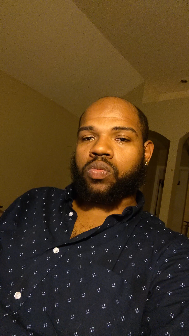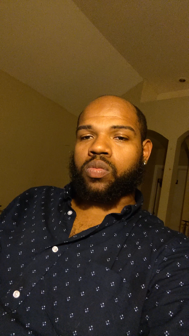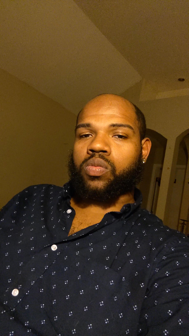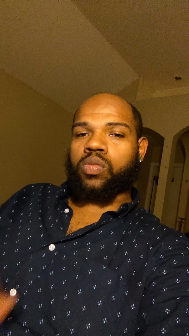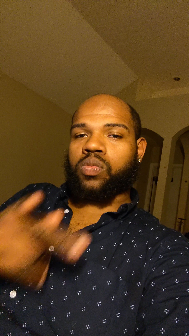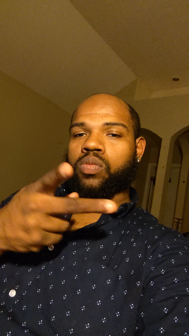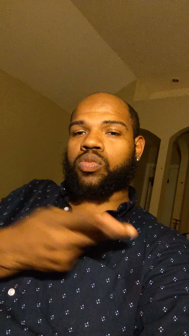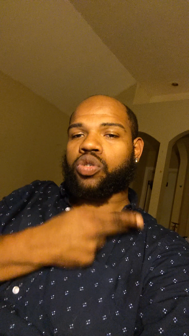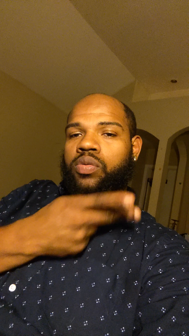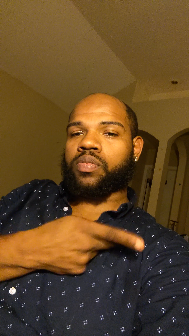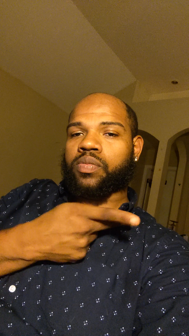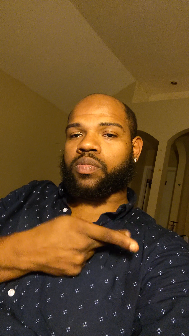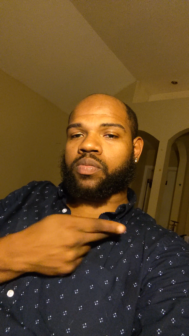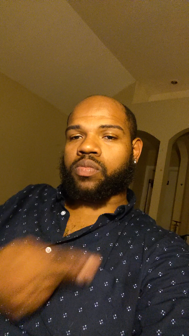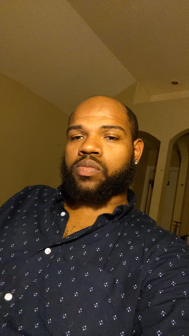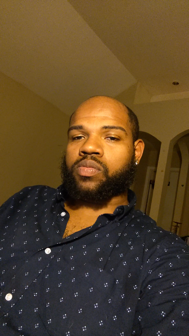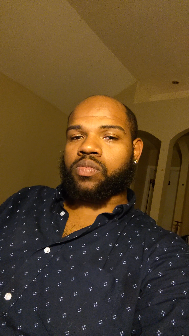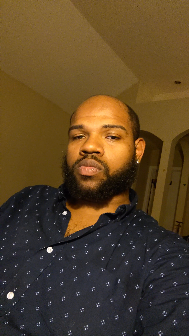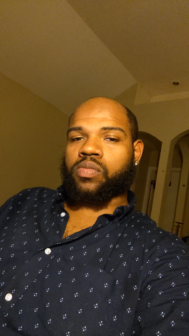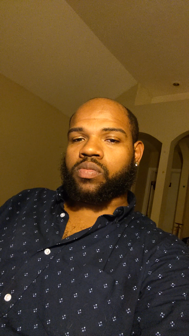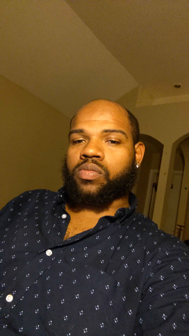sheep